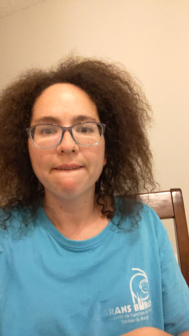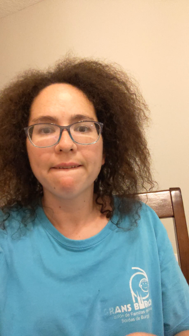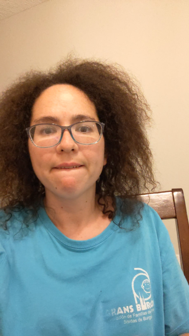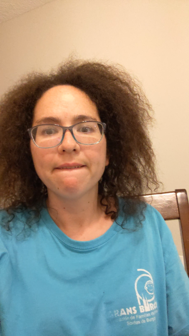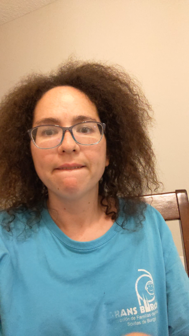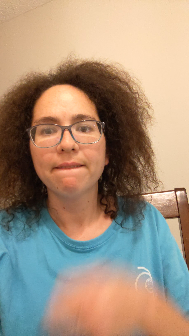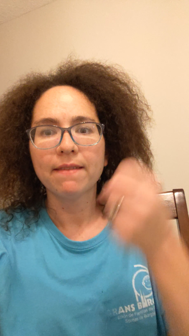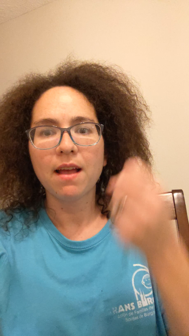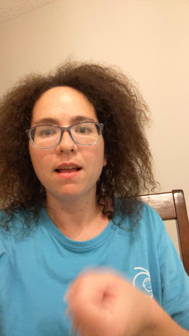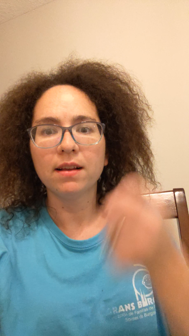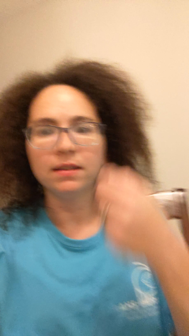drive